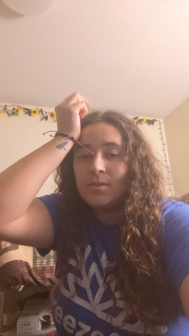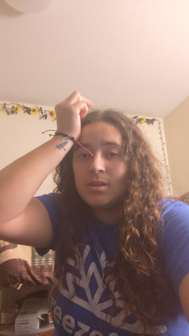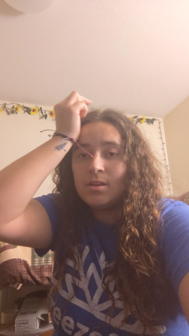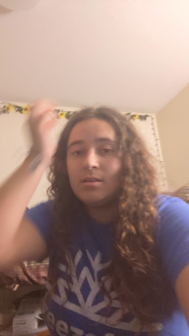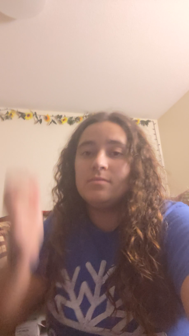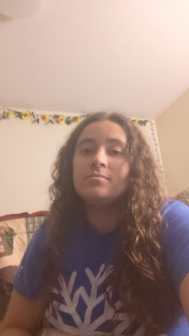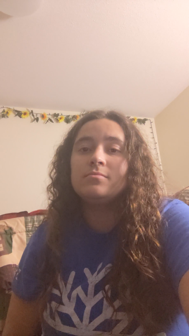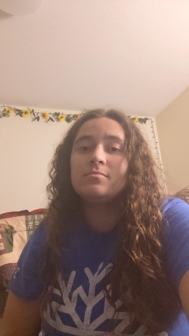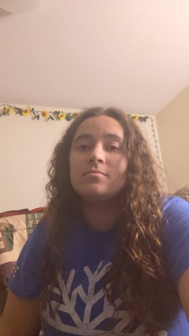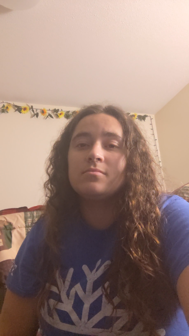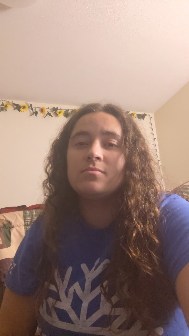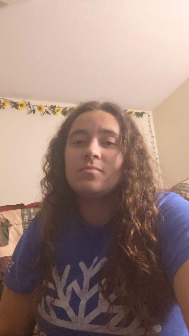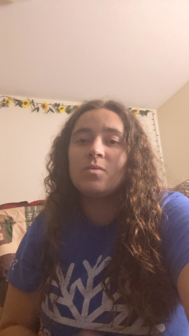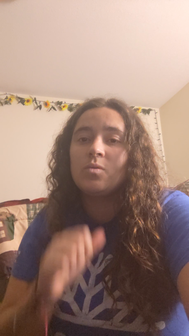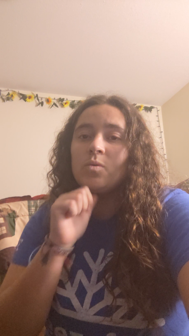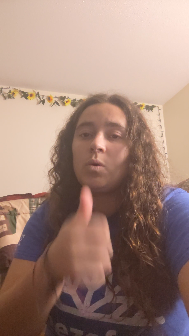don't